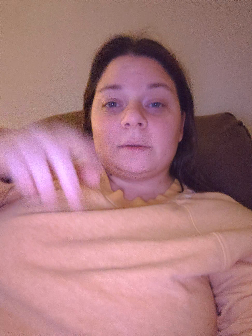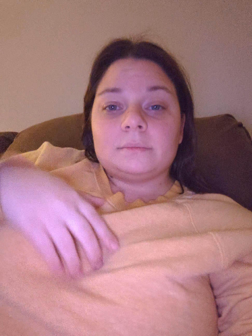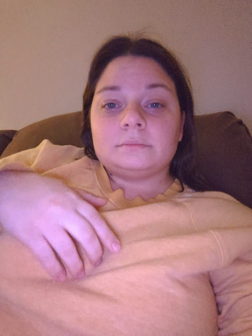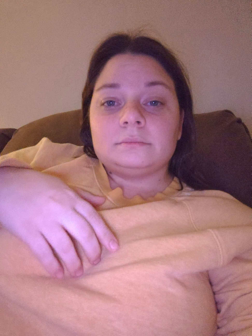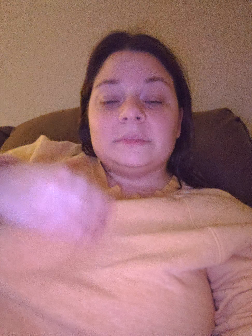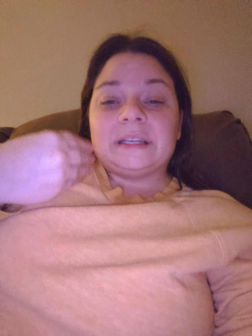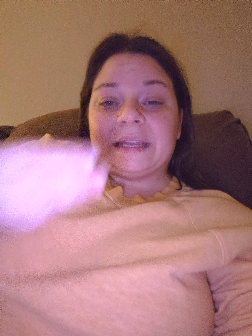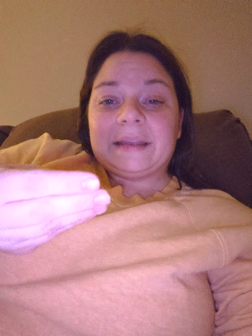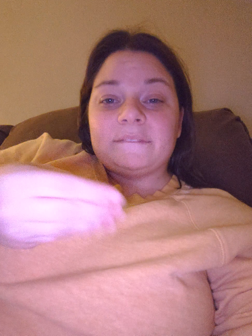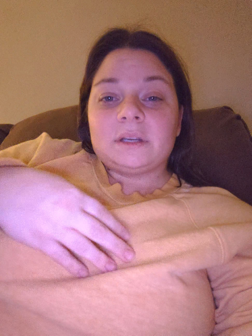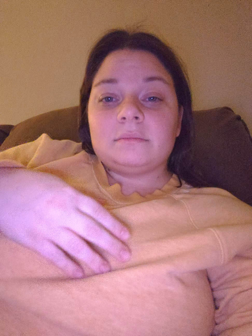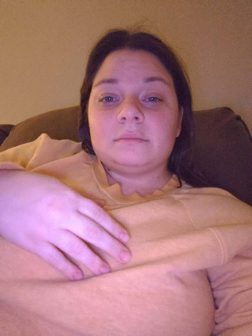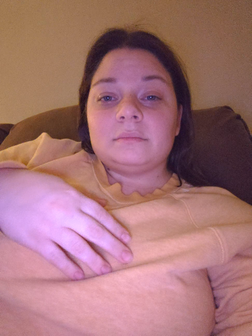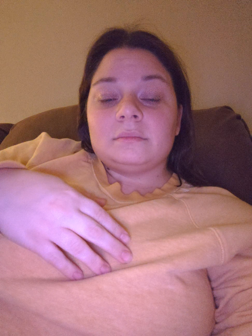give